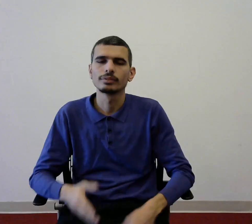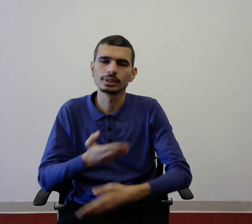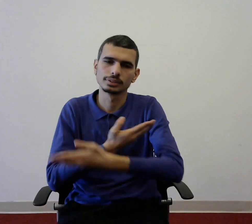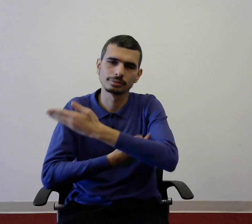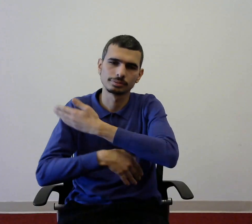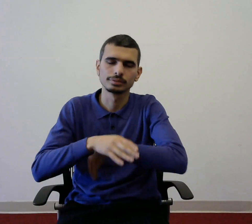əlil